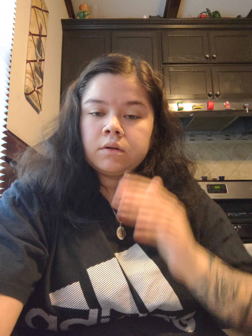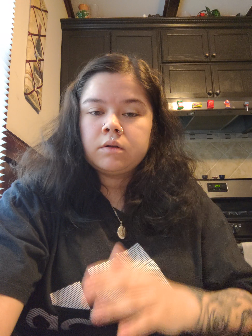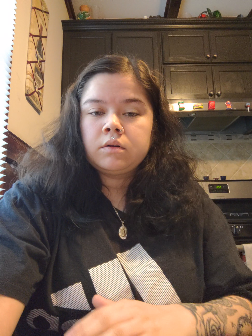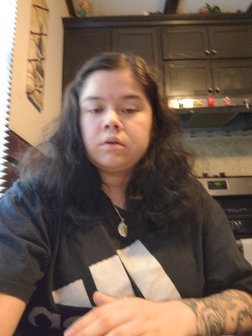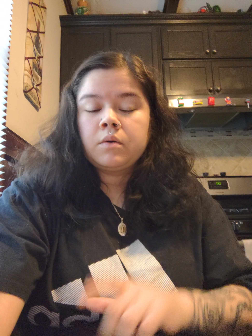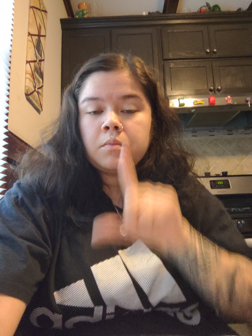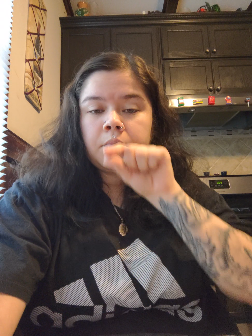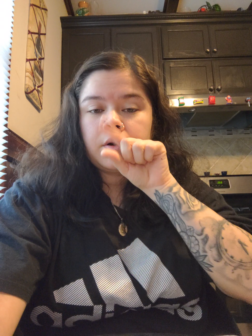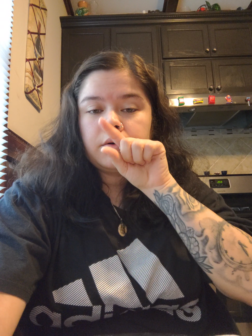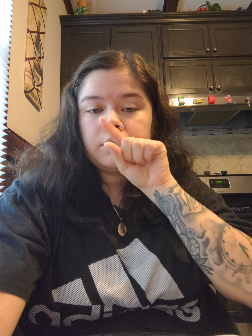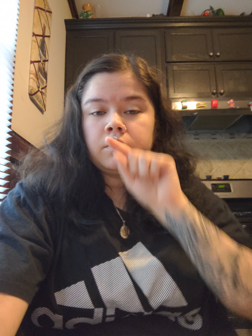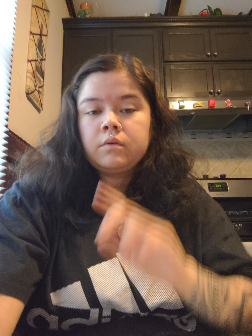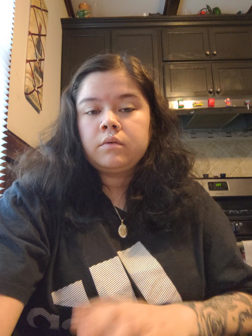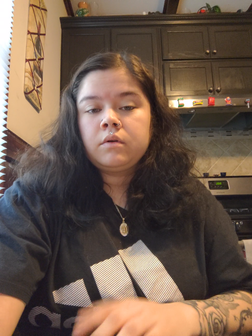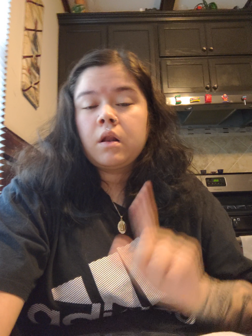bird